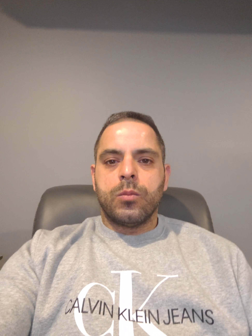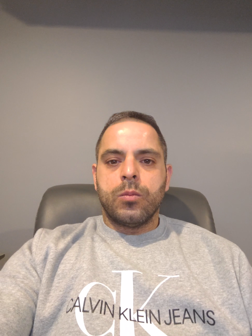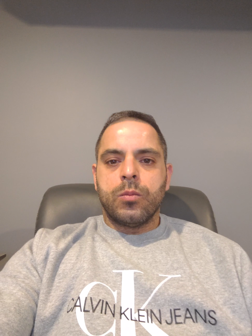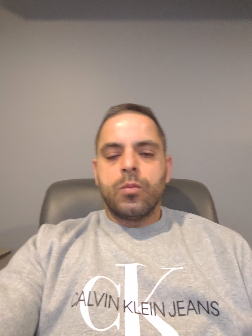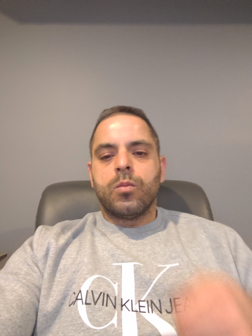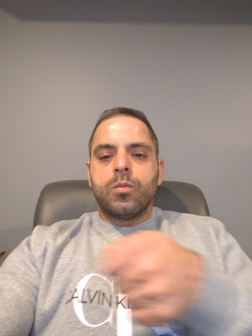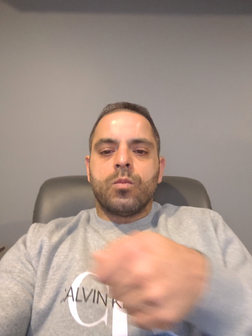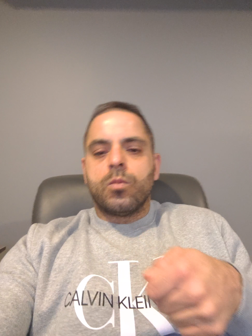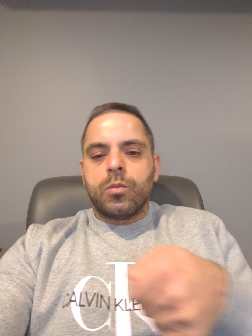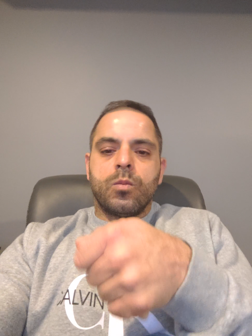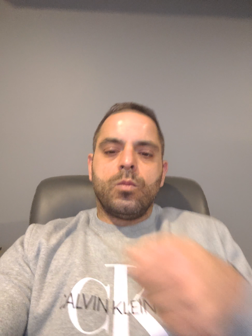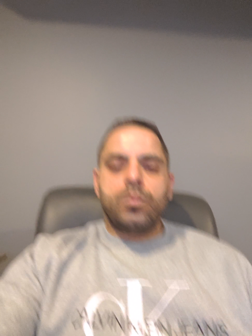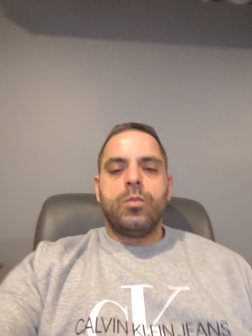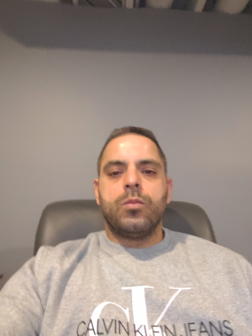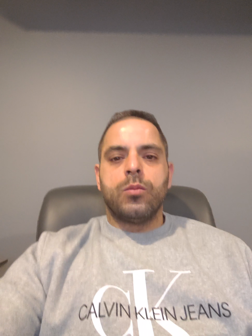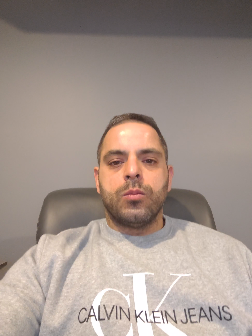vacuum